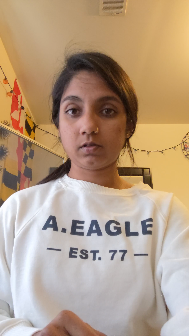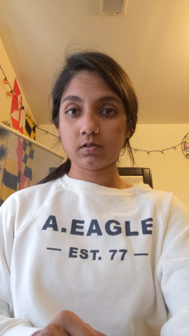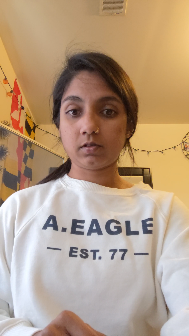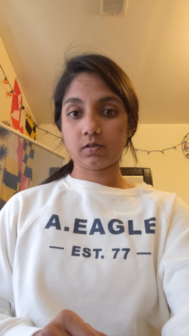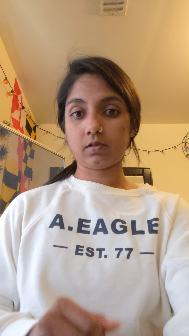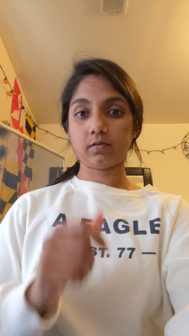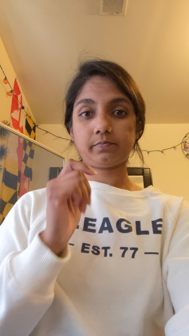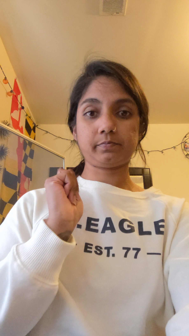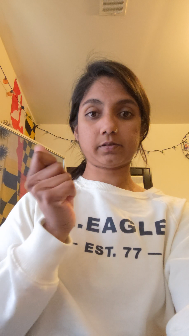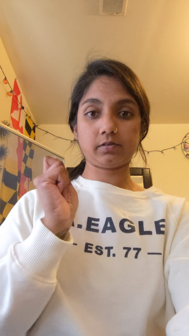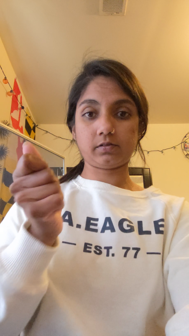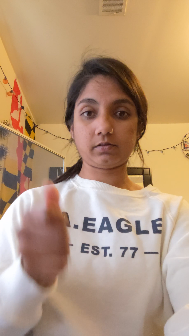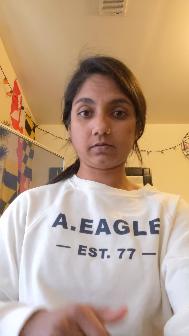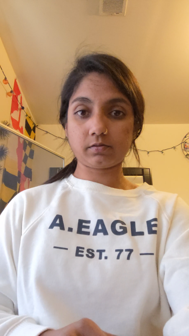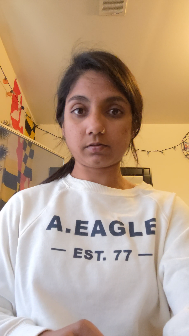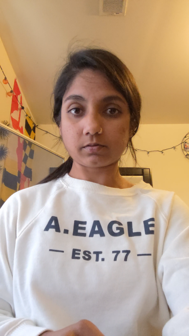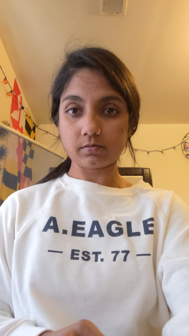bat